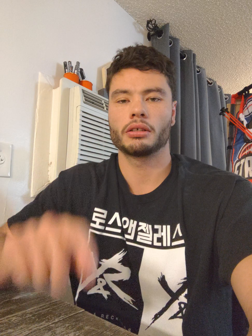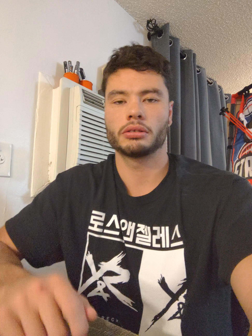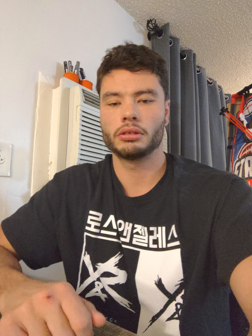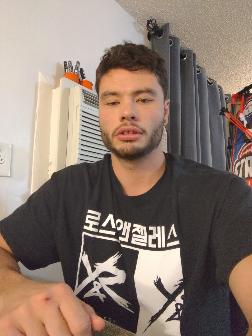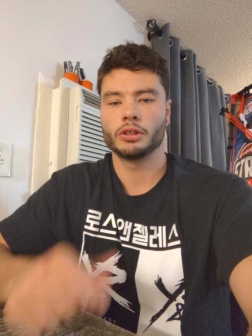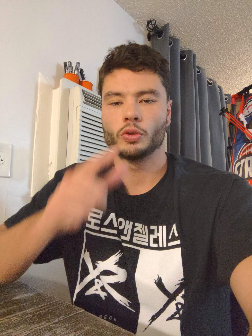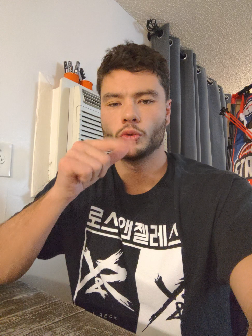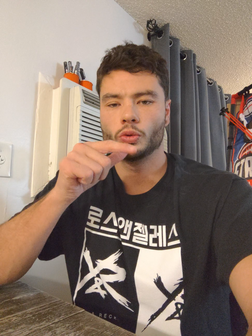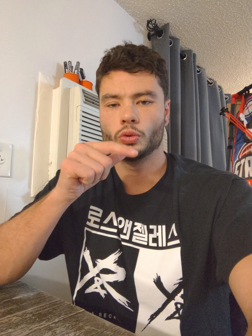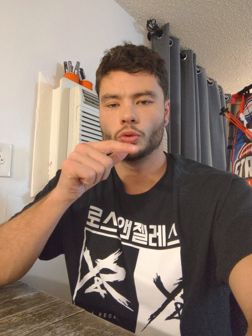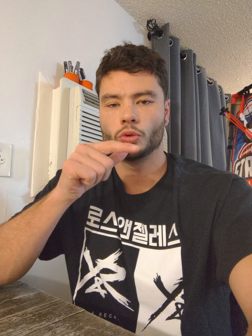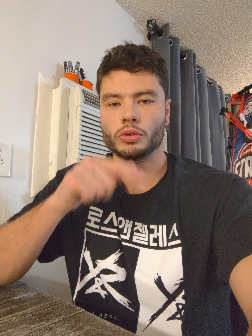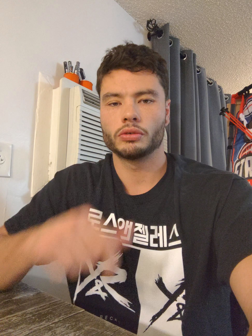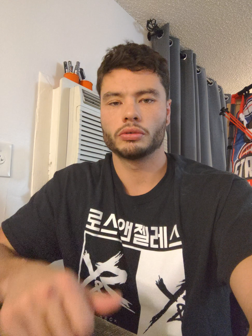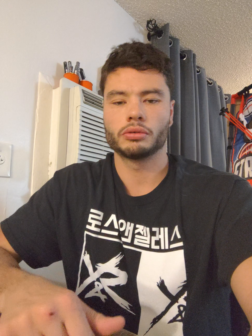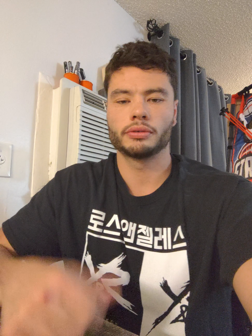who